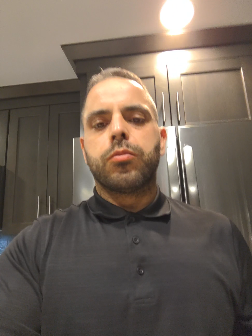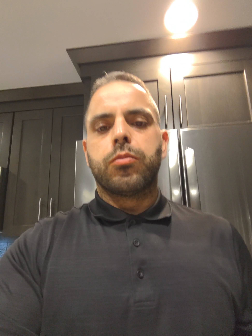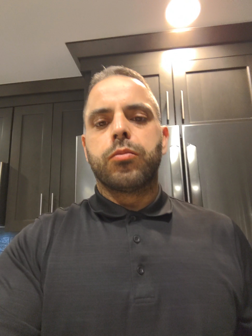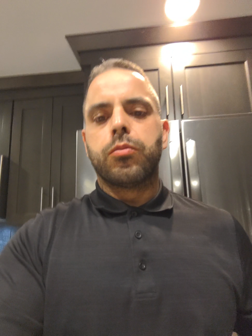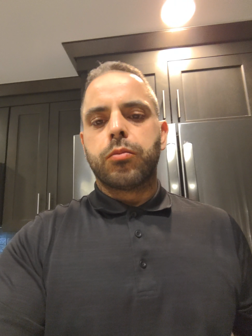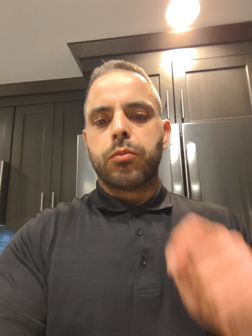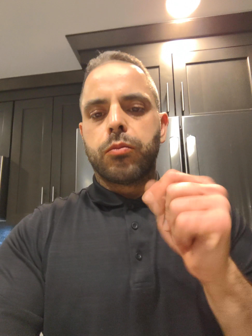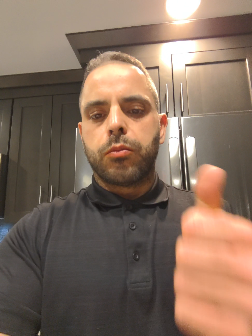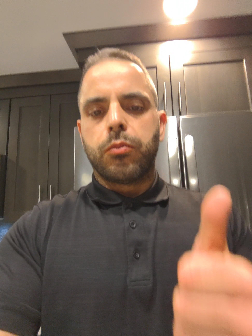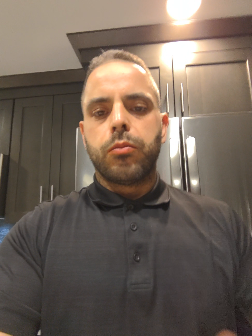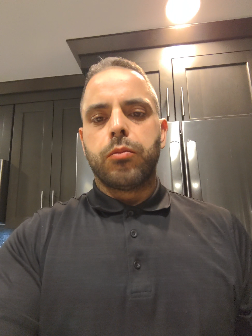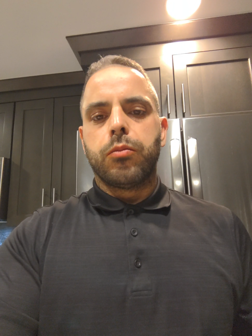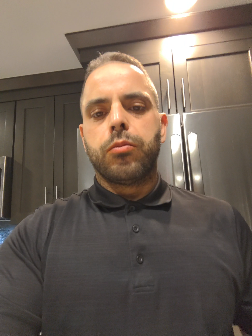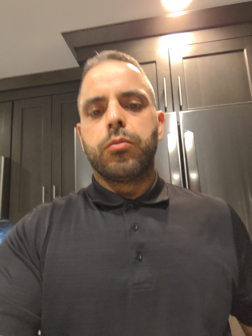fast